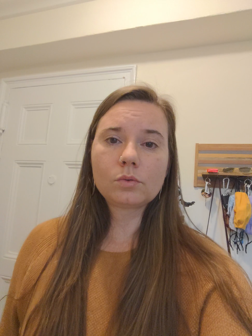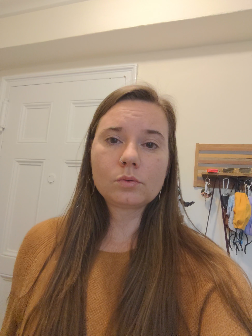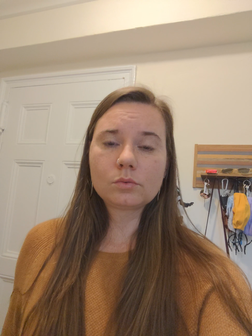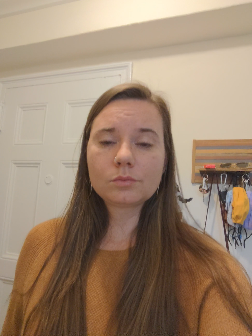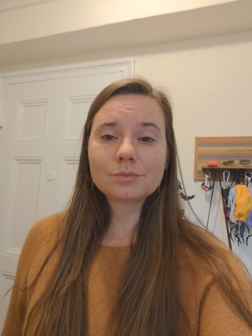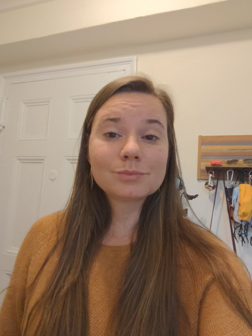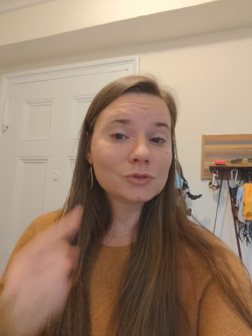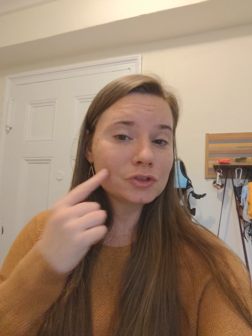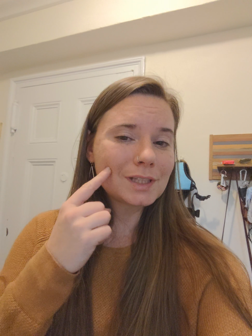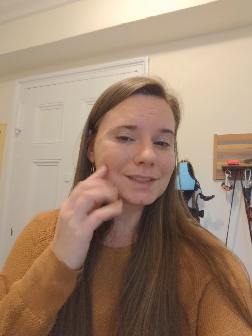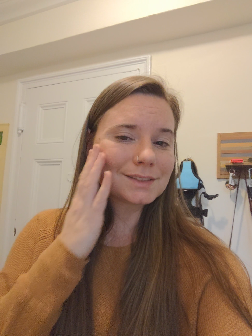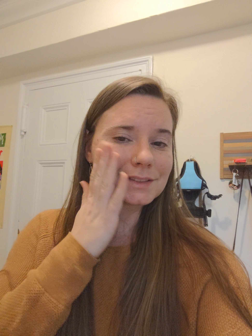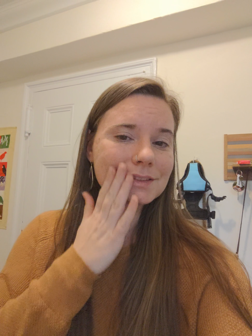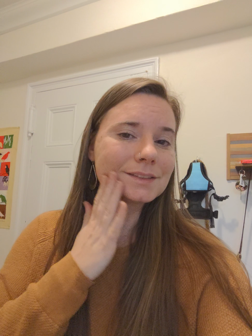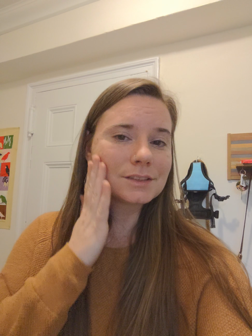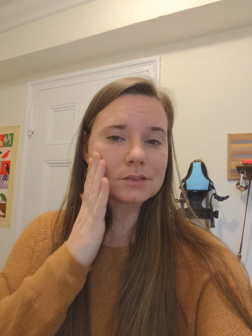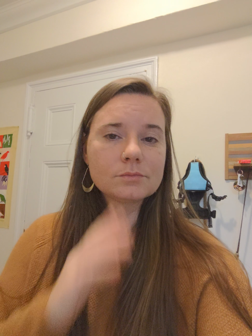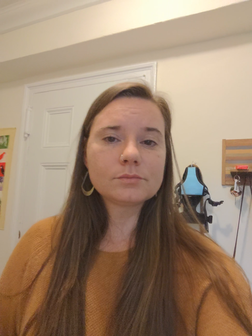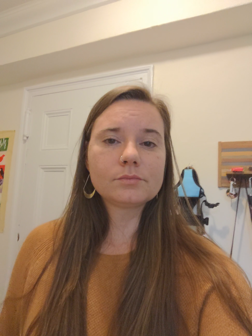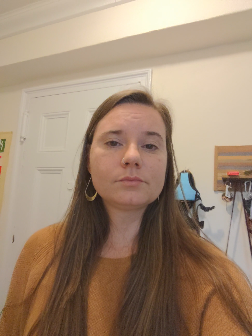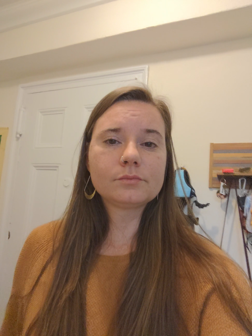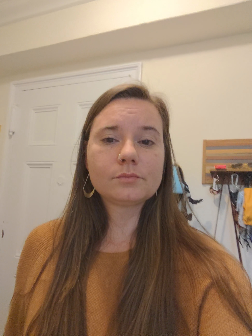cheek